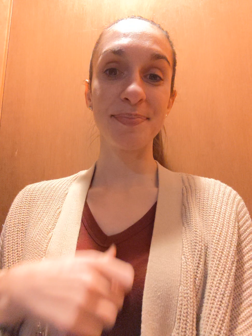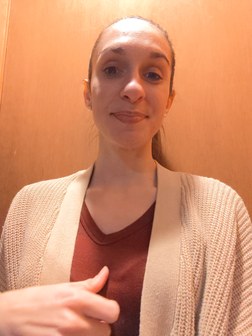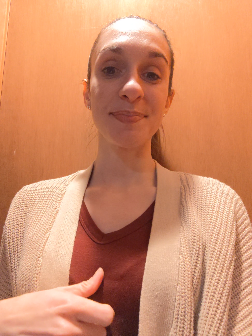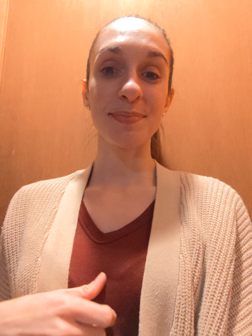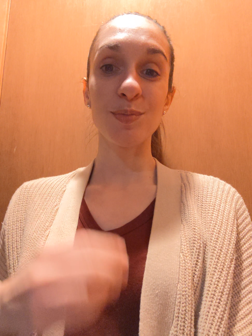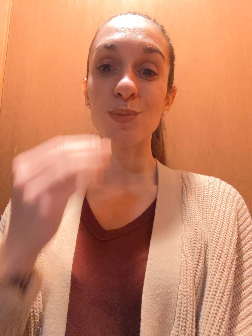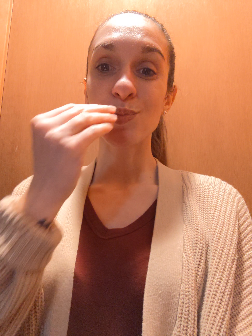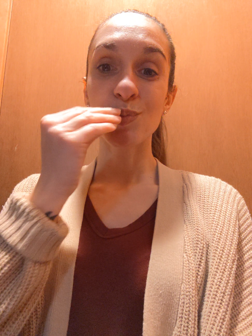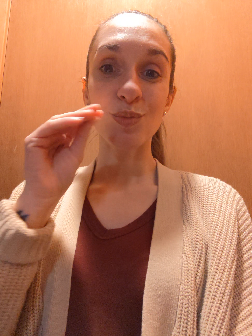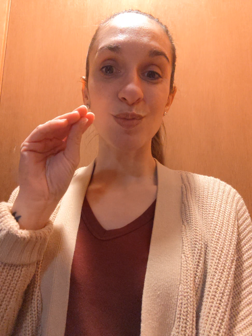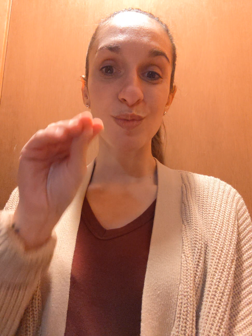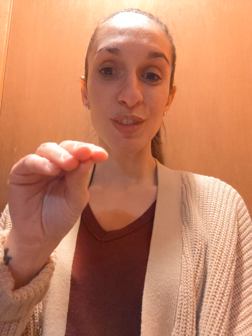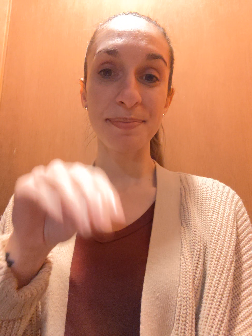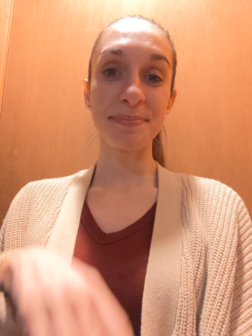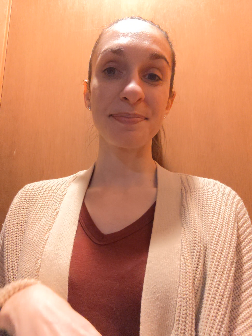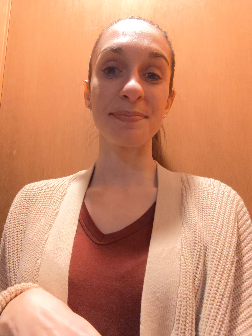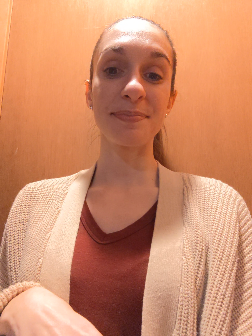kiss